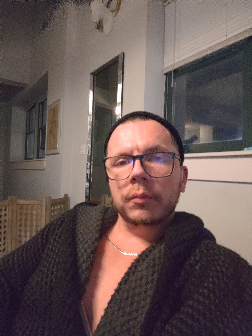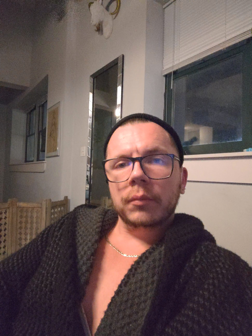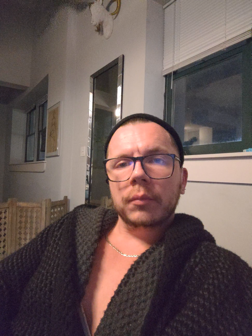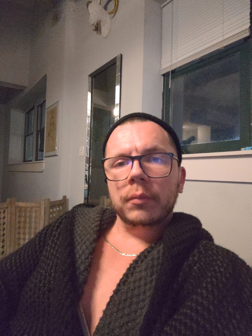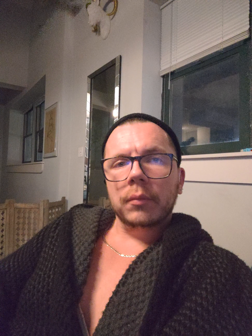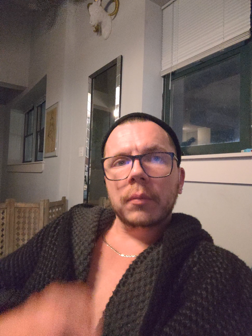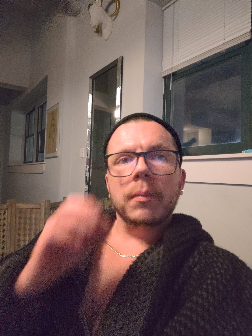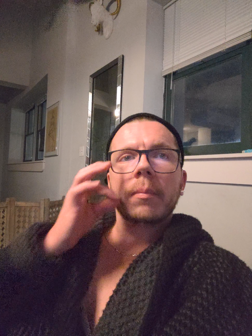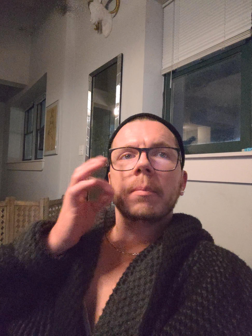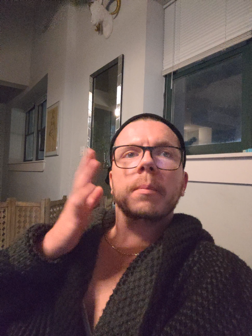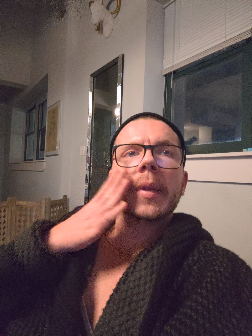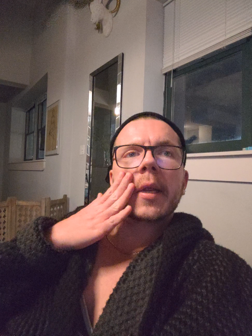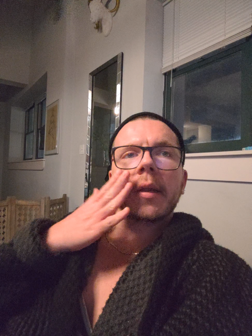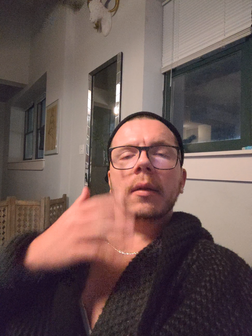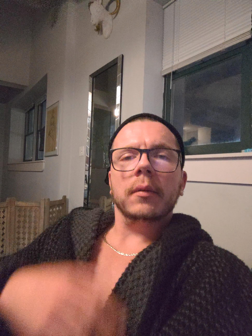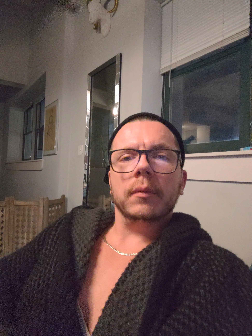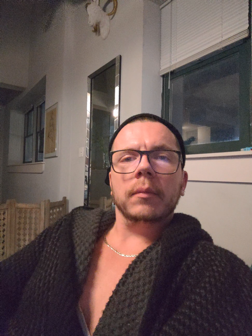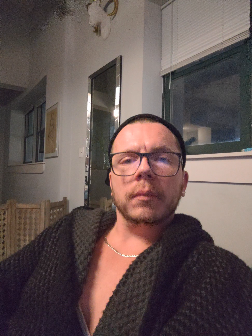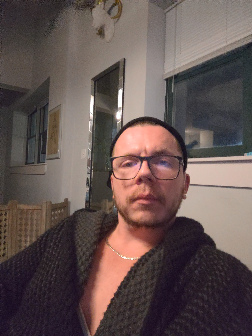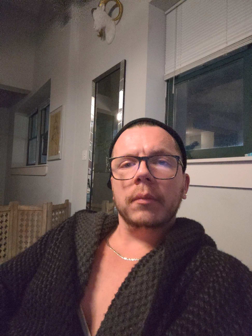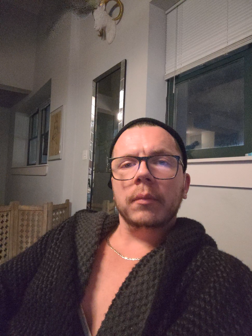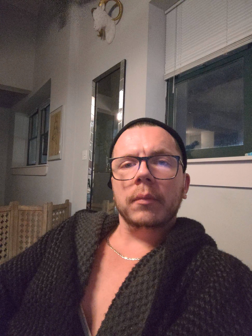bee